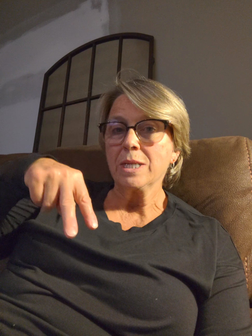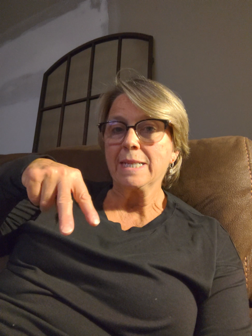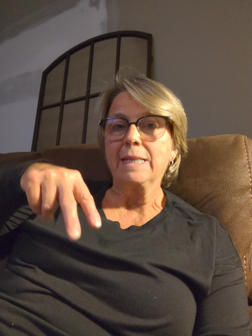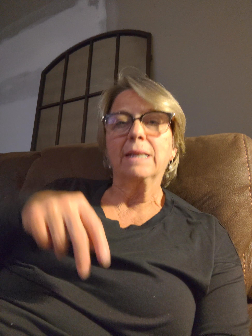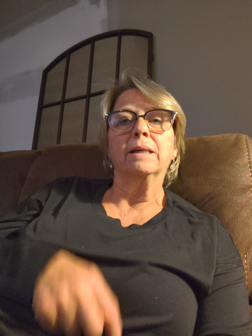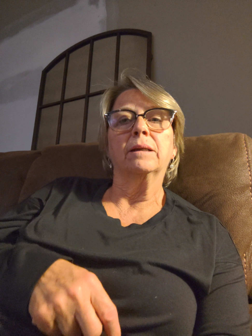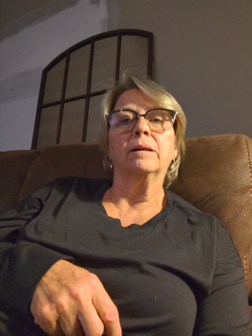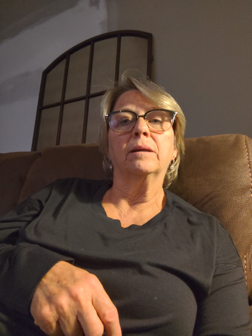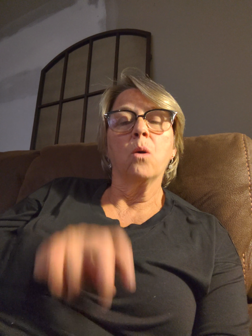read